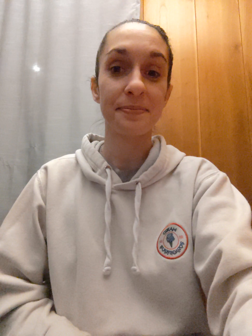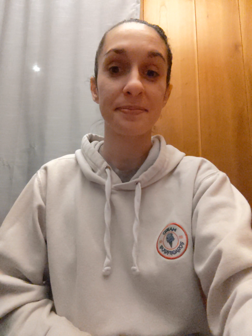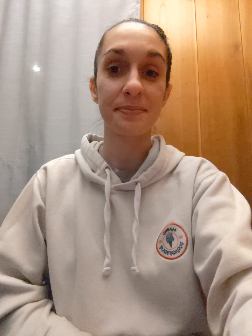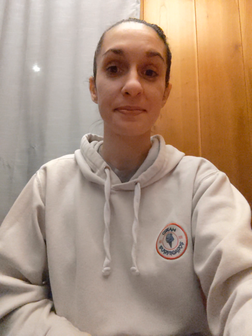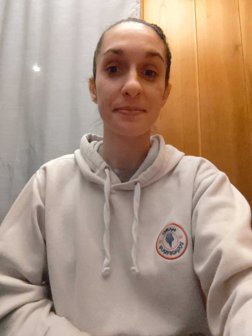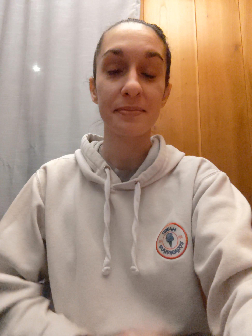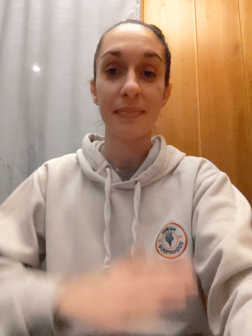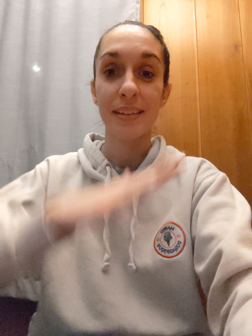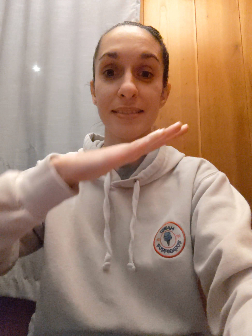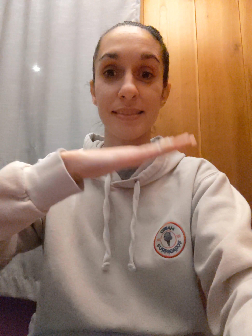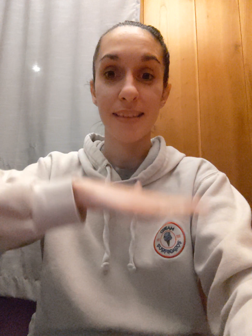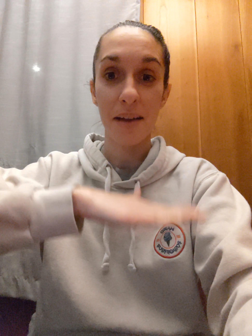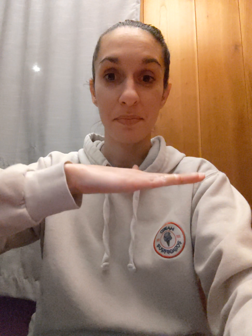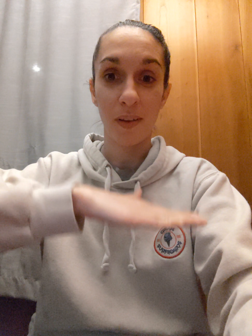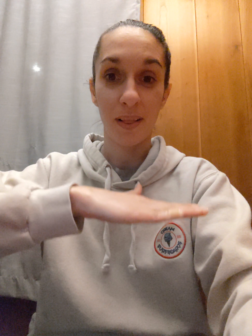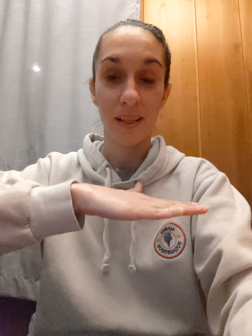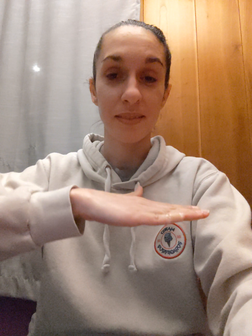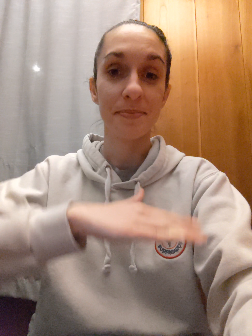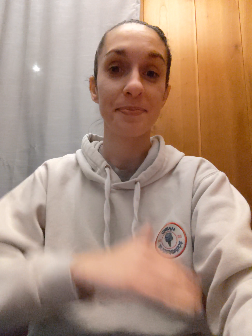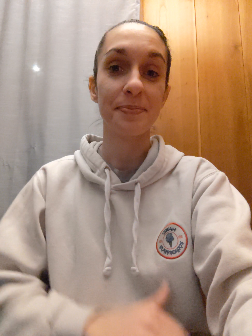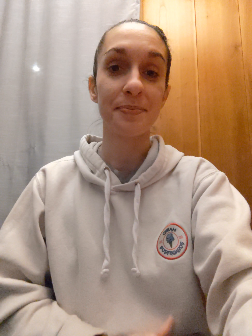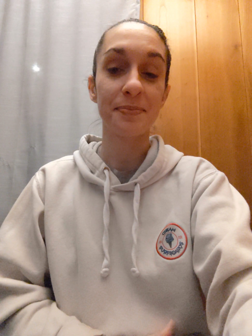table